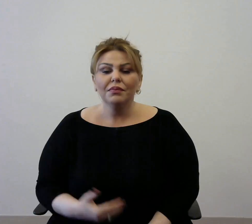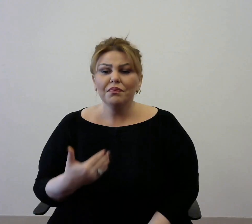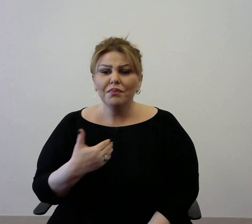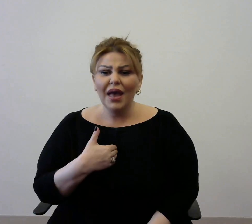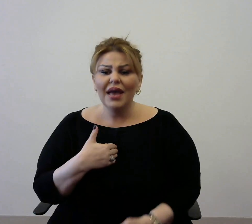mən